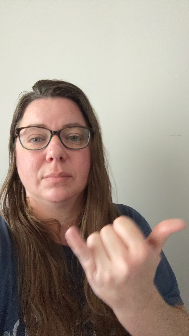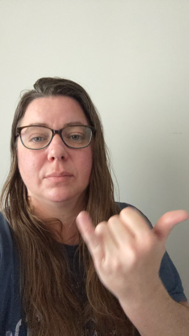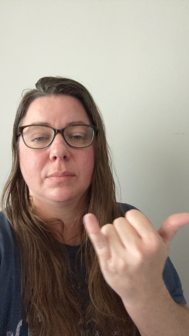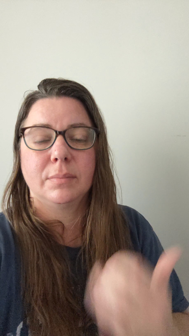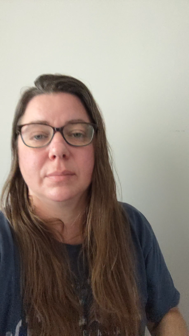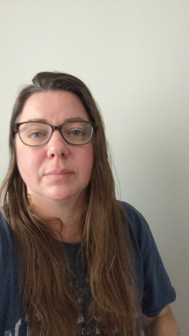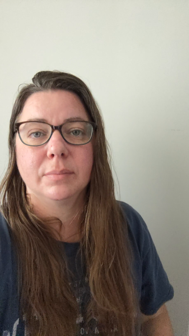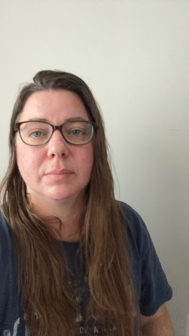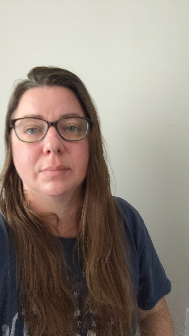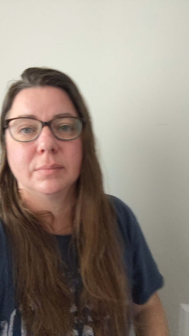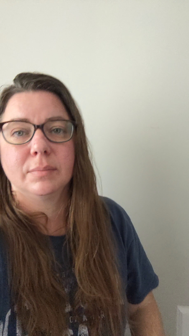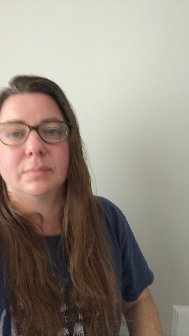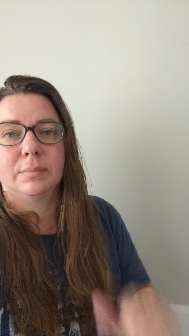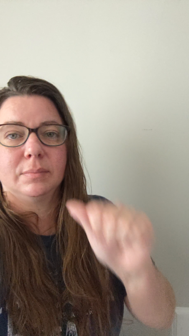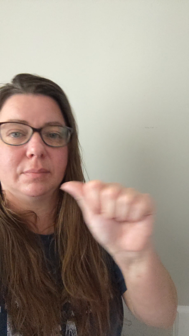a